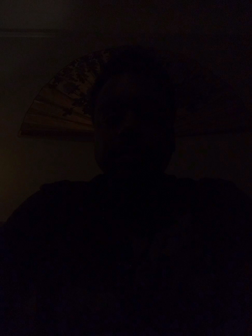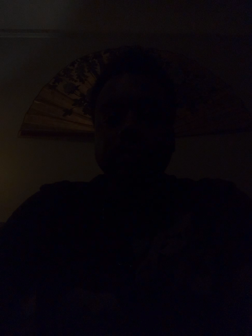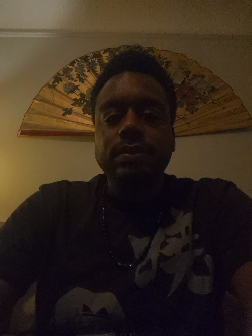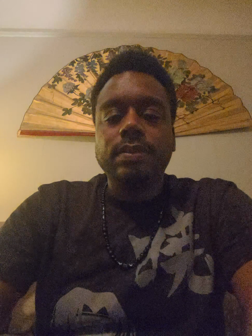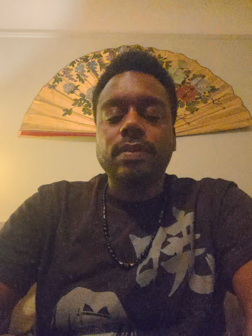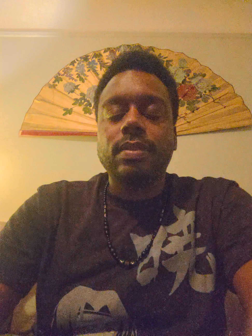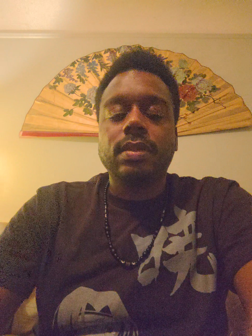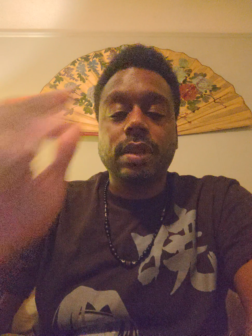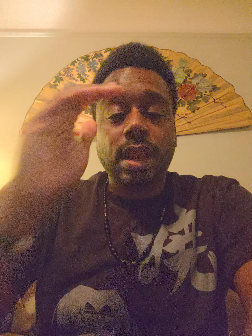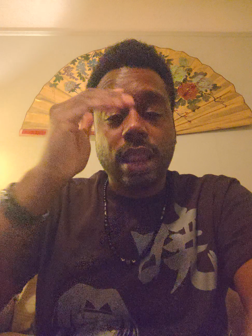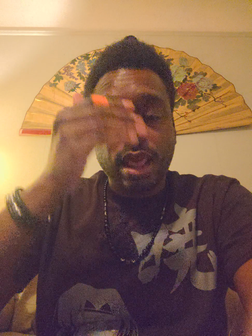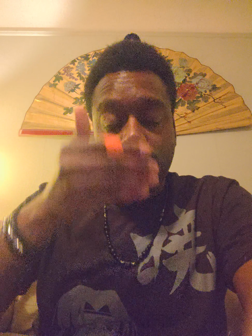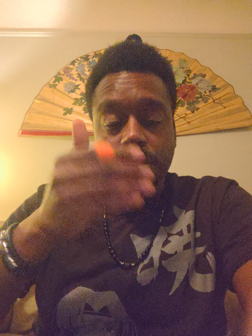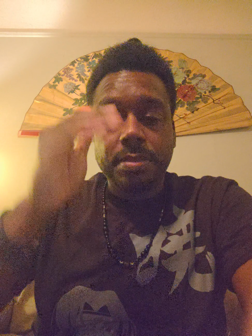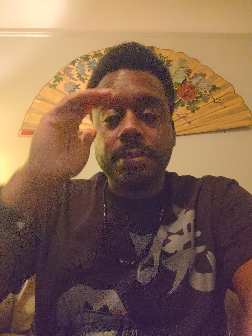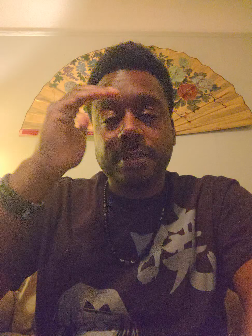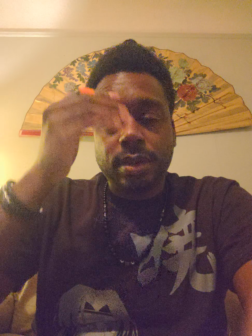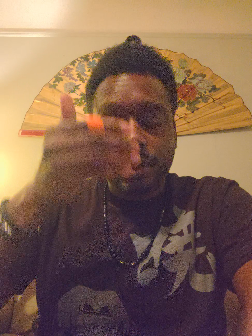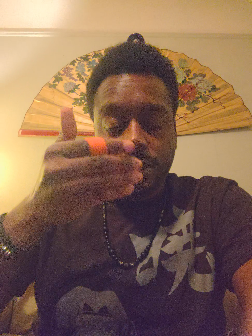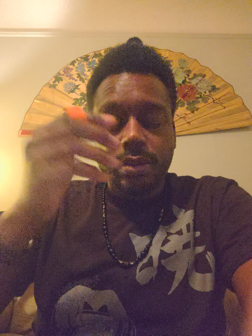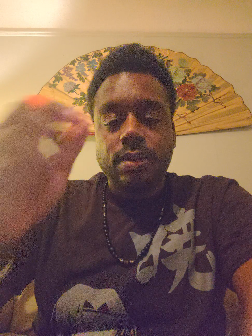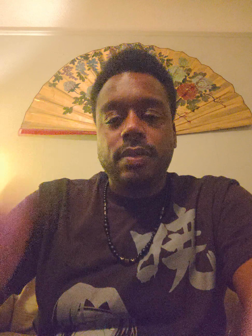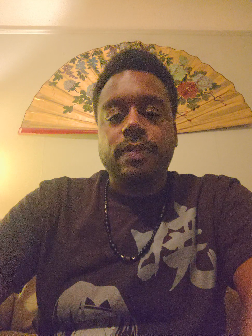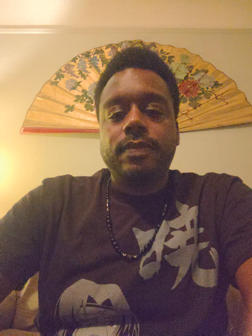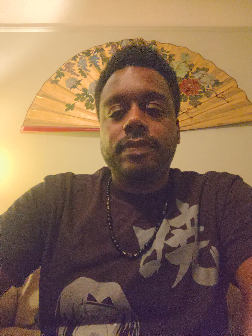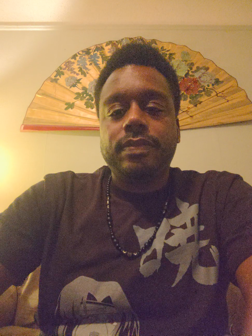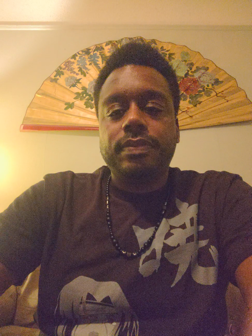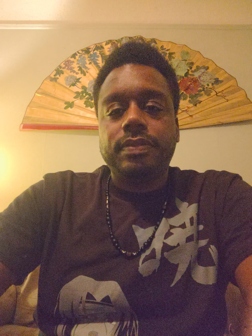sleepy